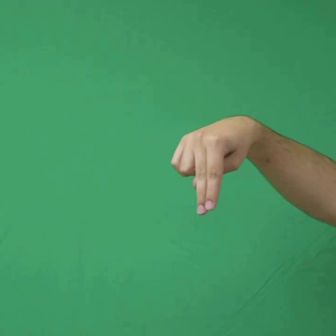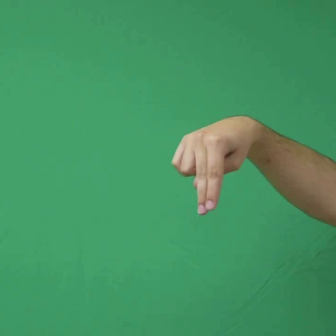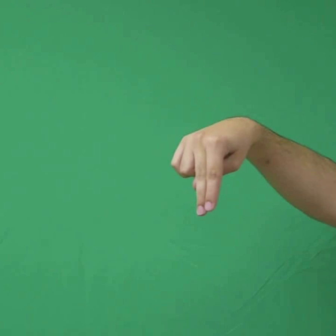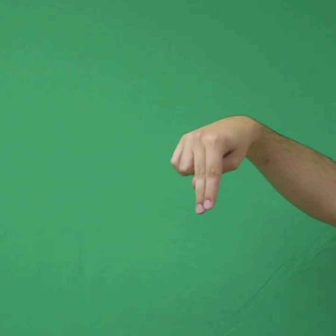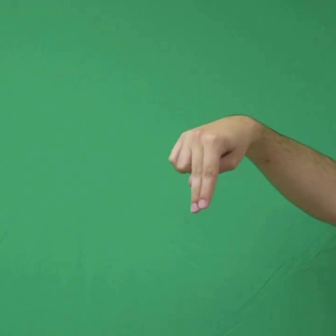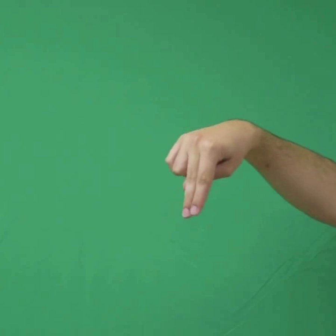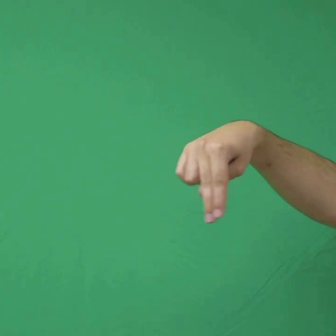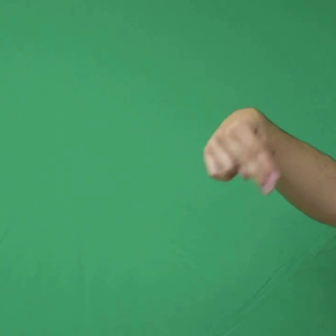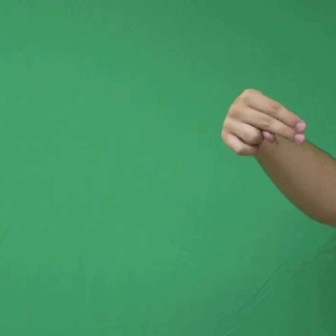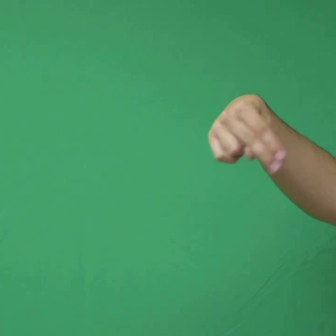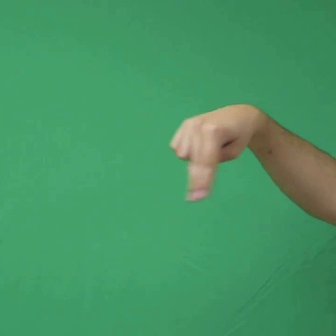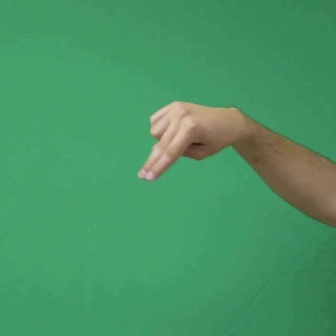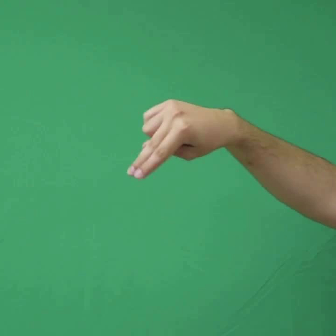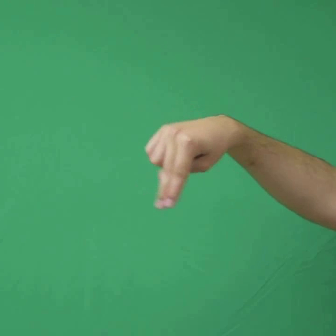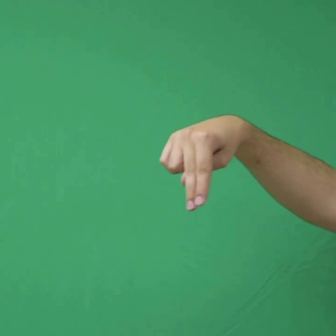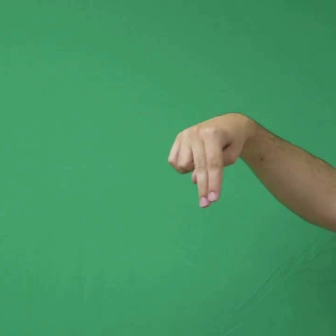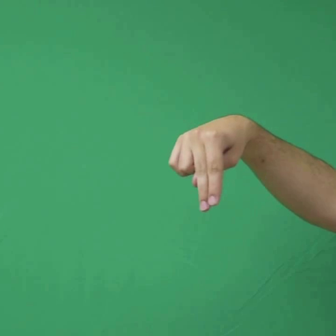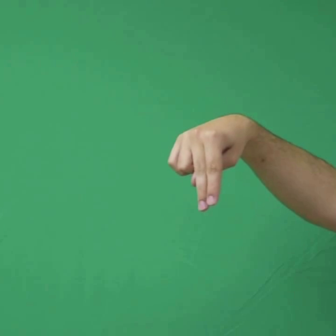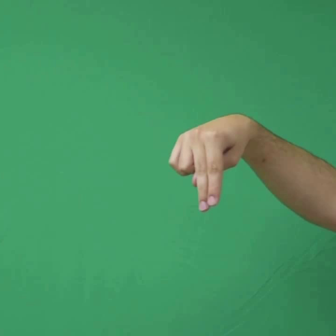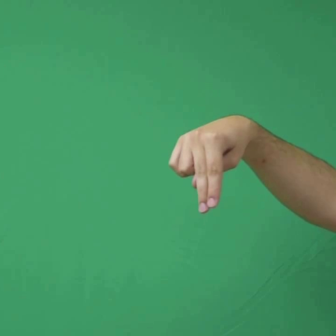Ñ